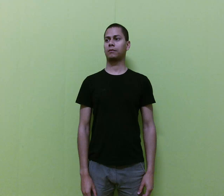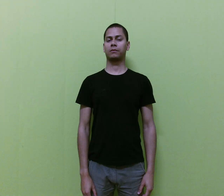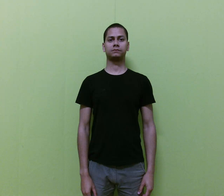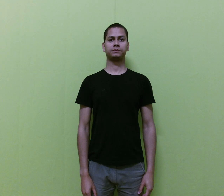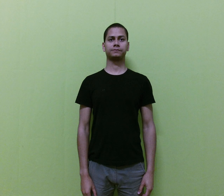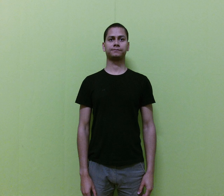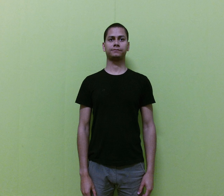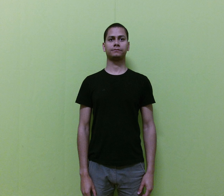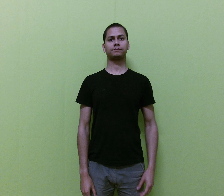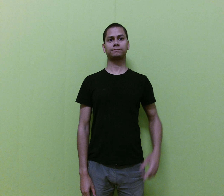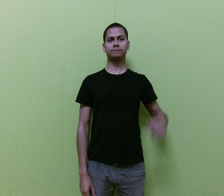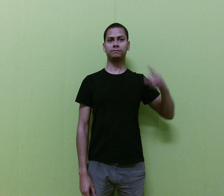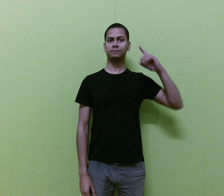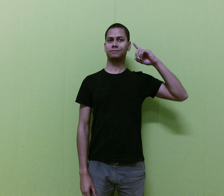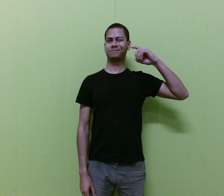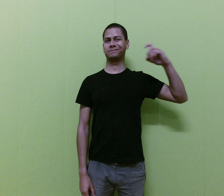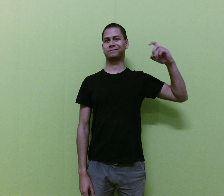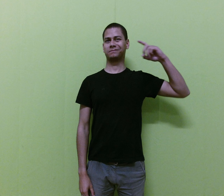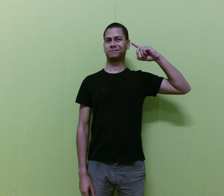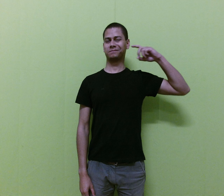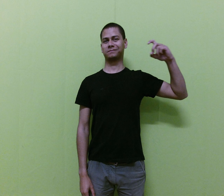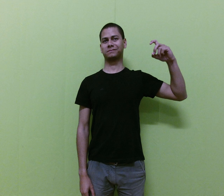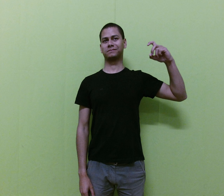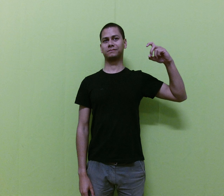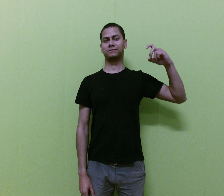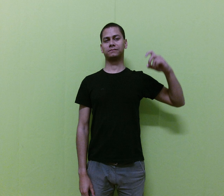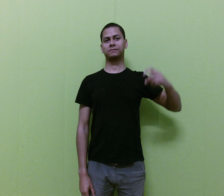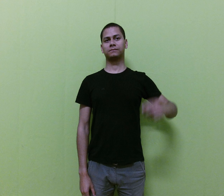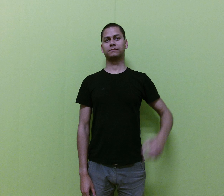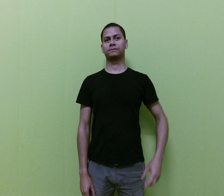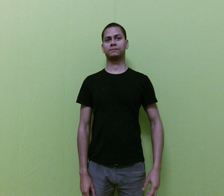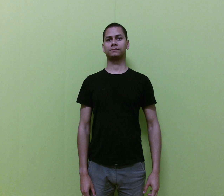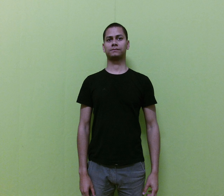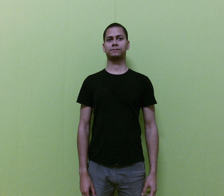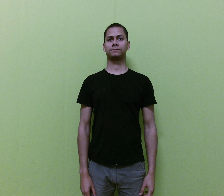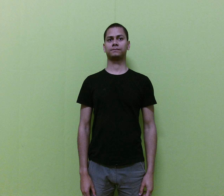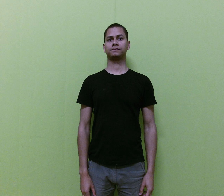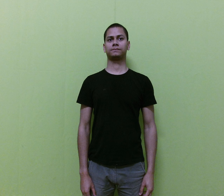barulho